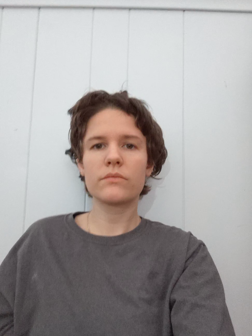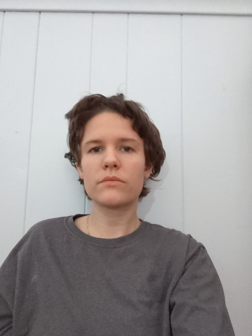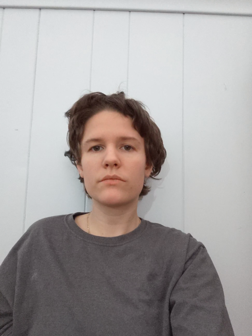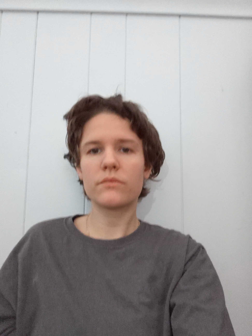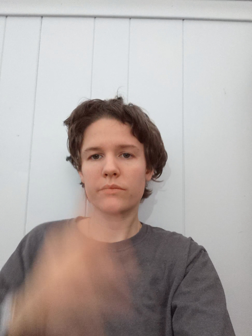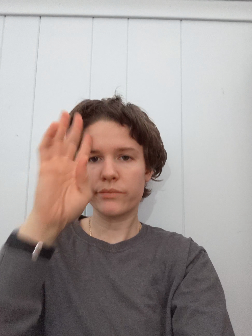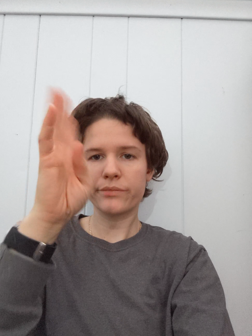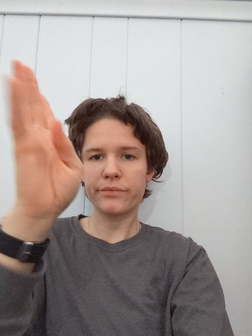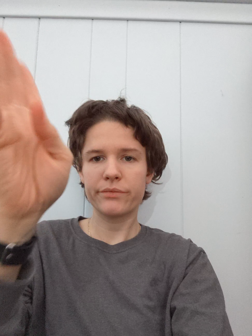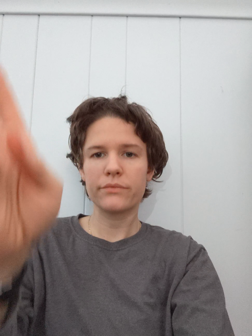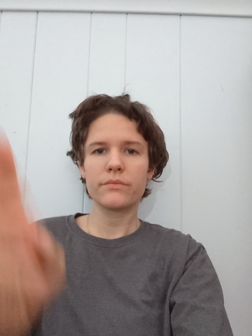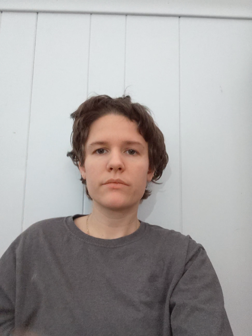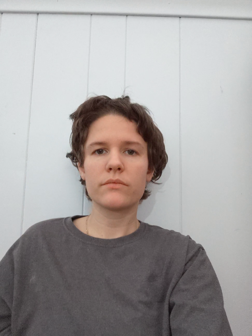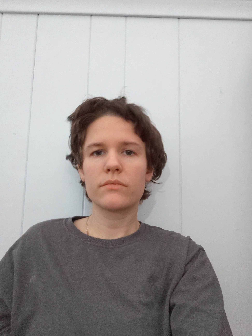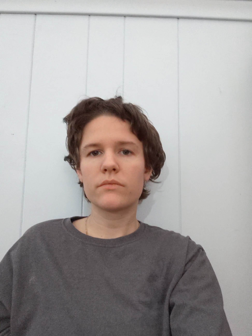pretend